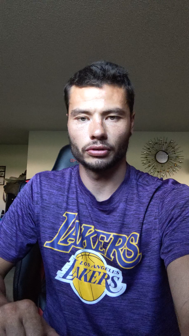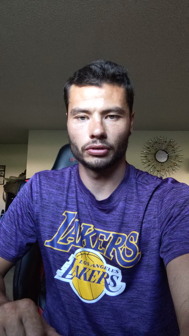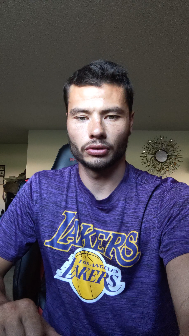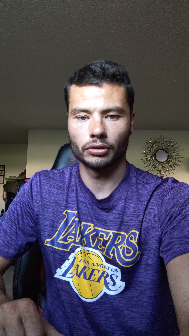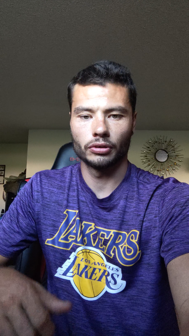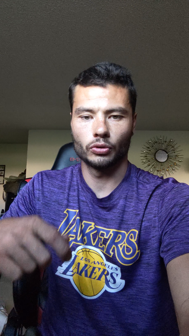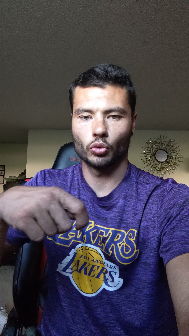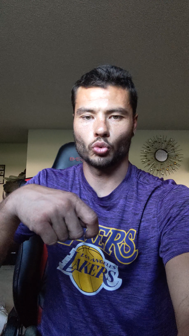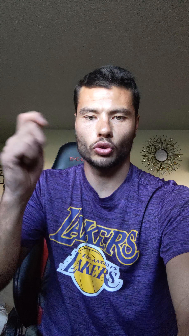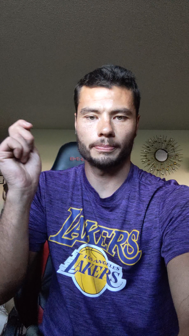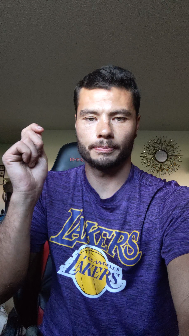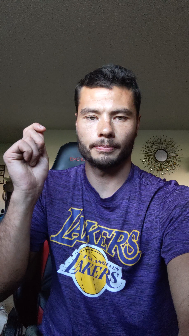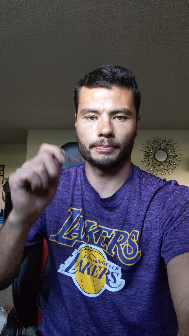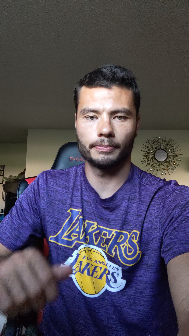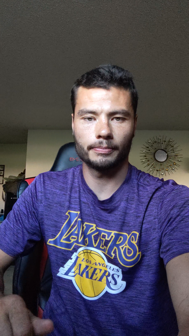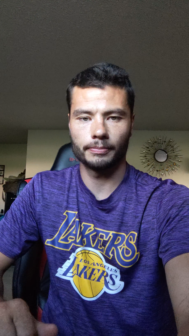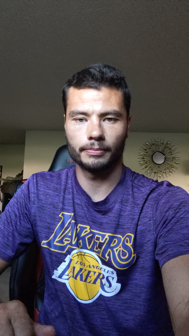rip